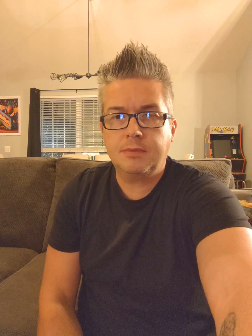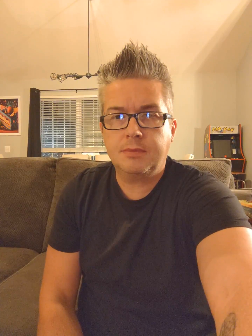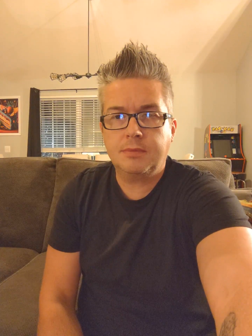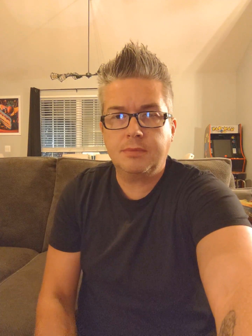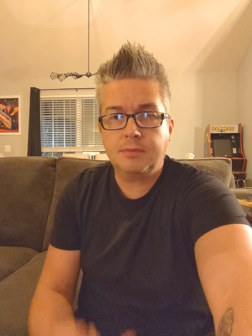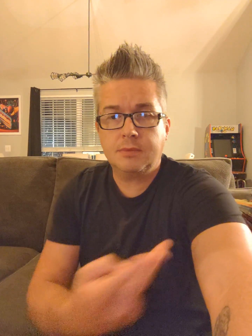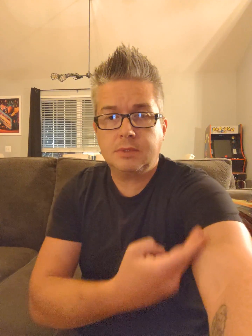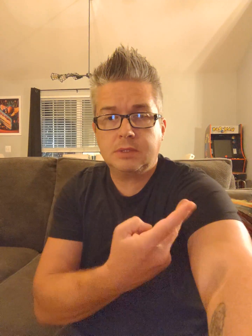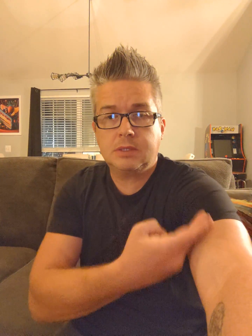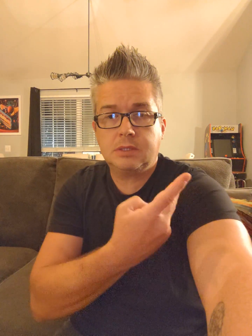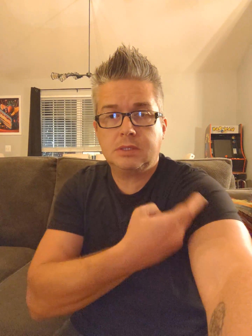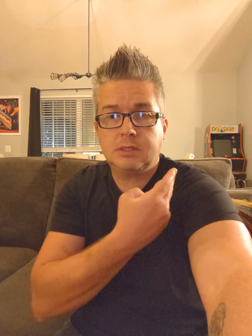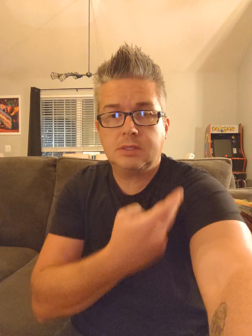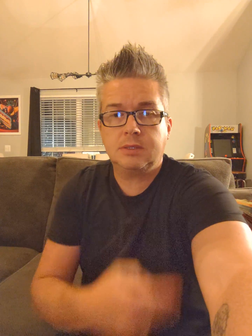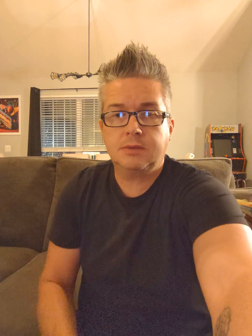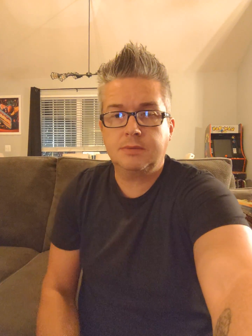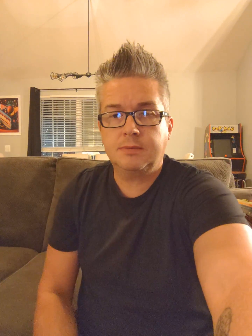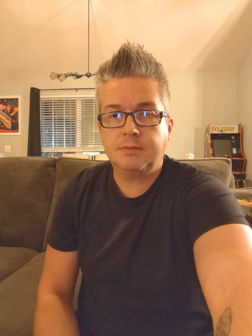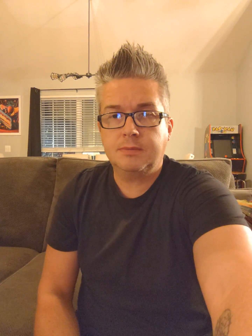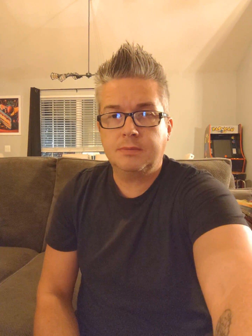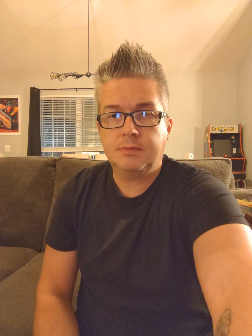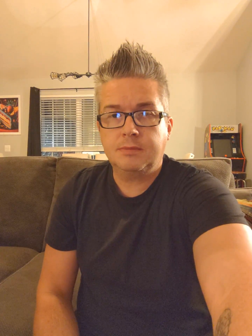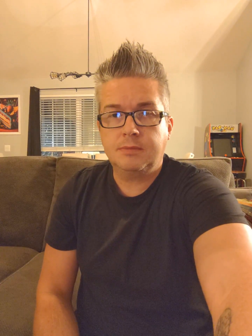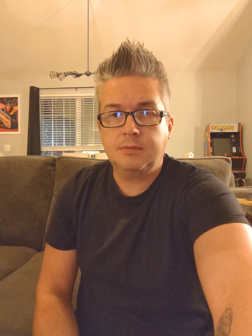sheep